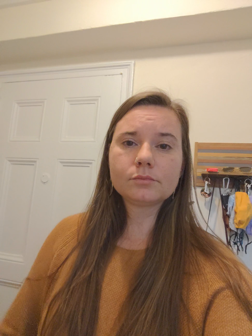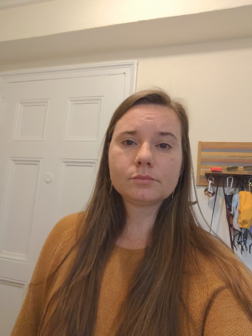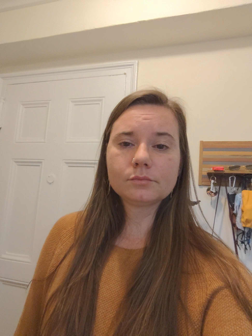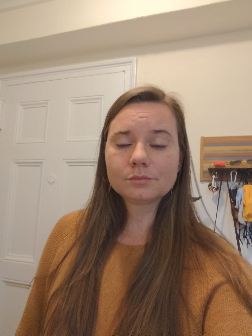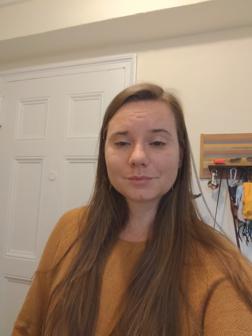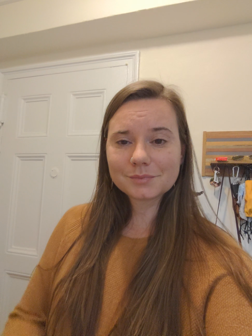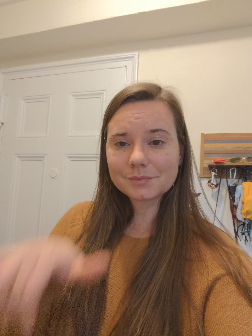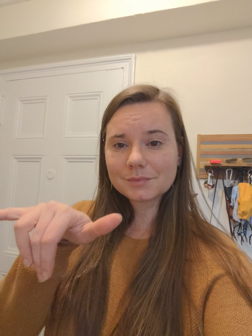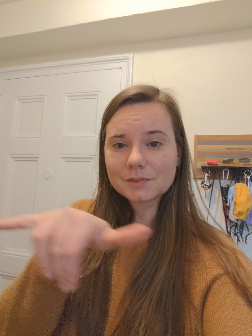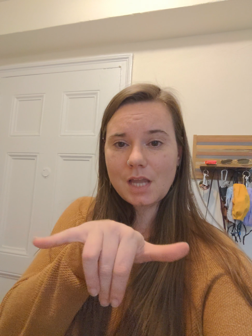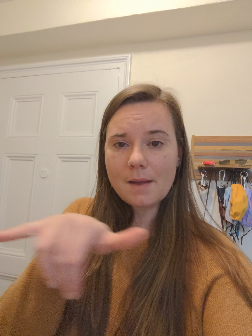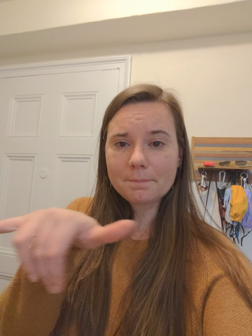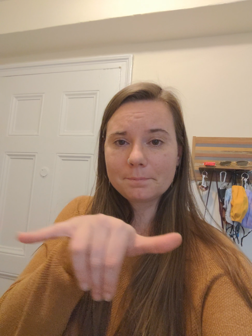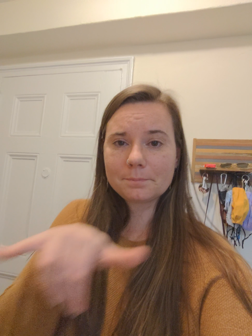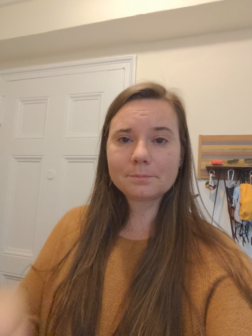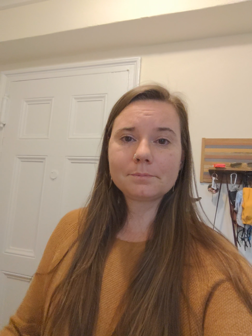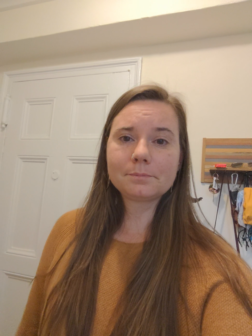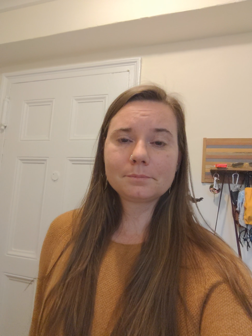same